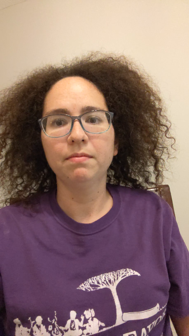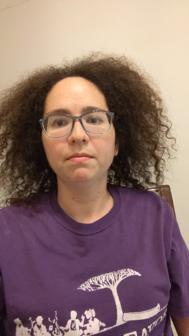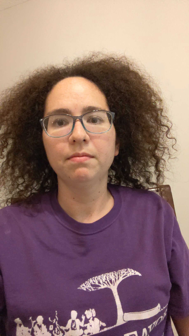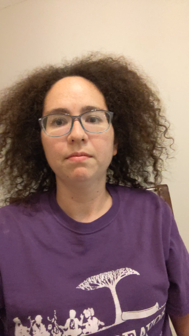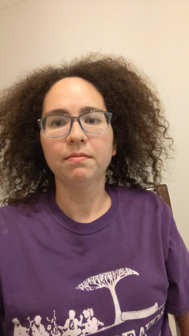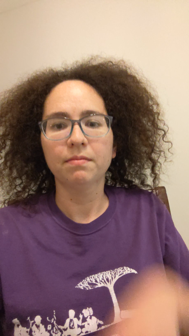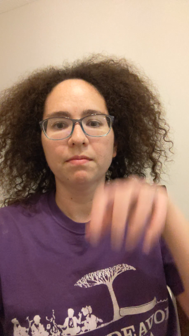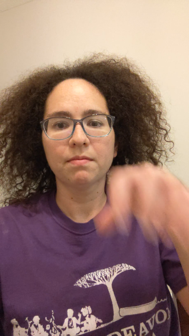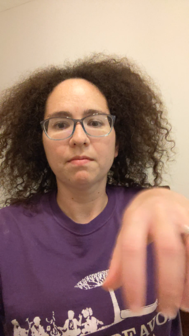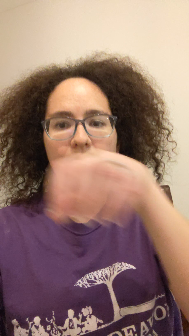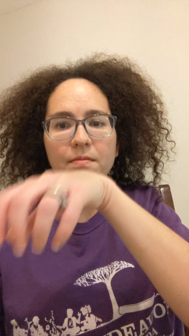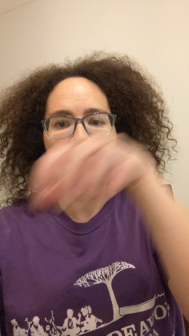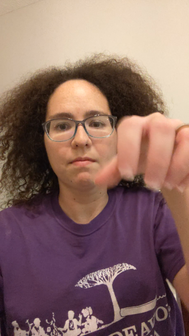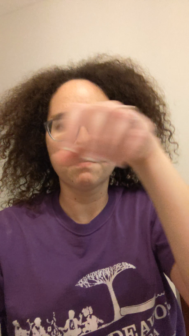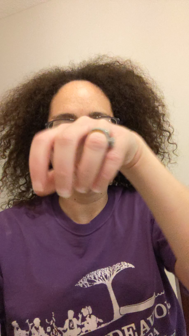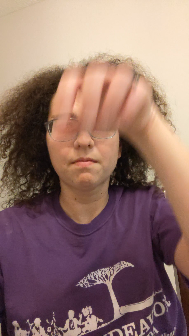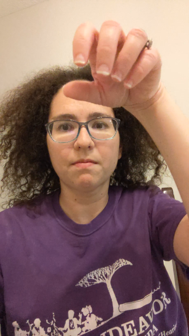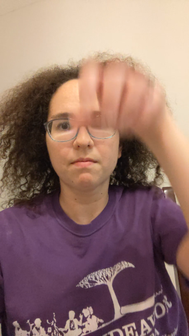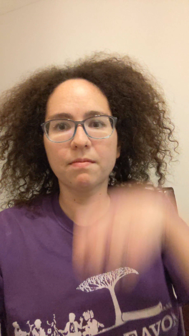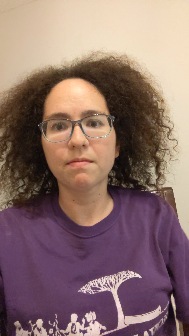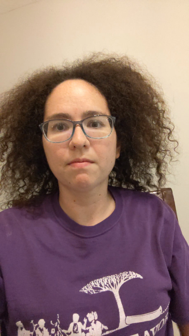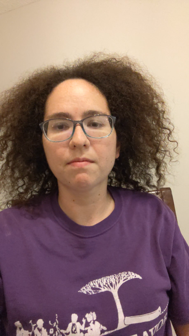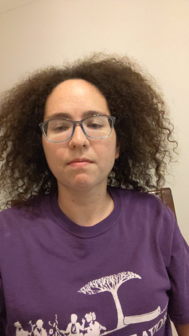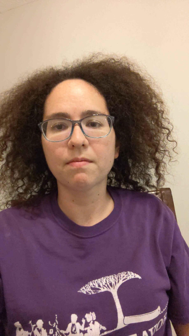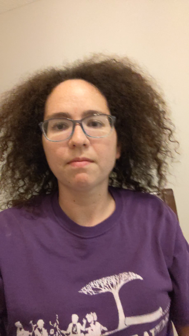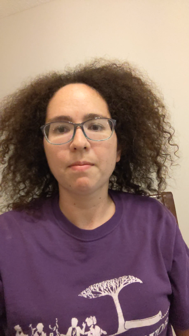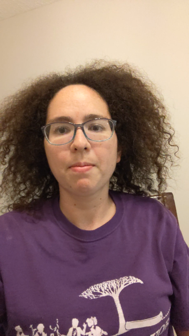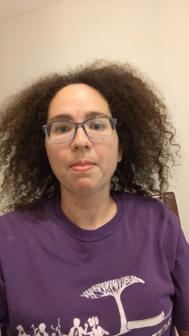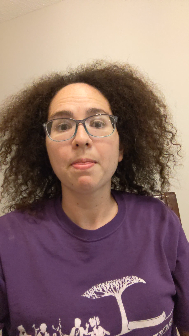block